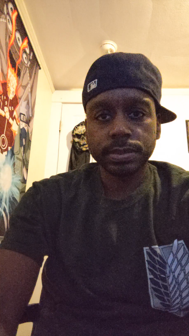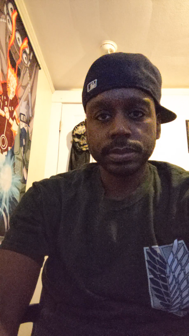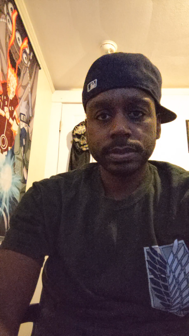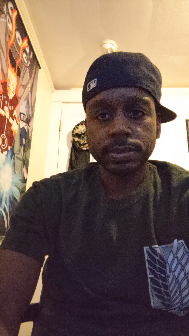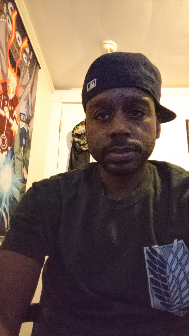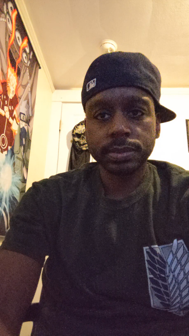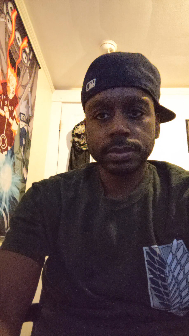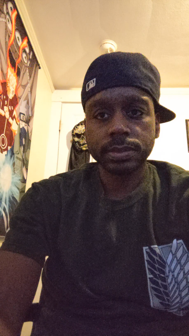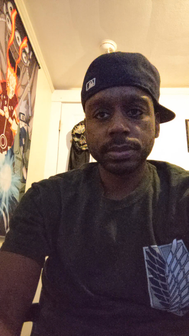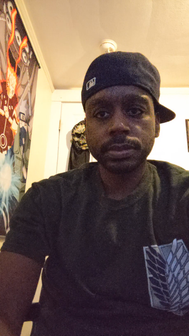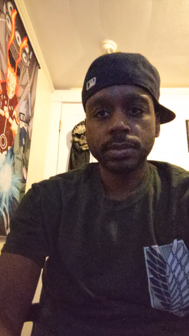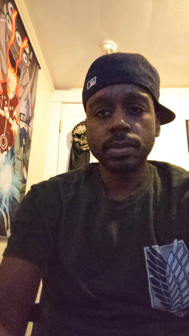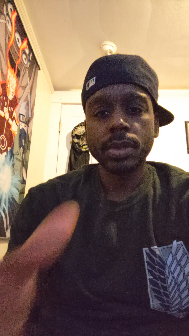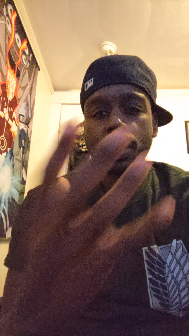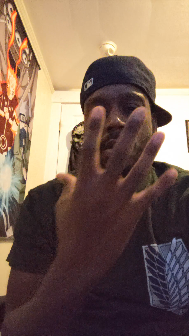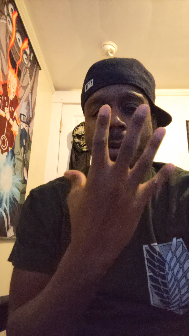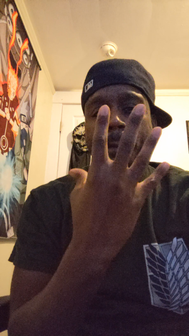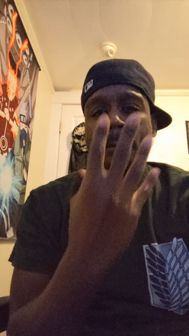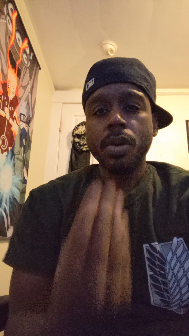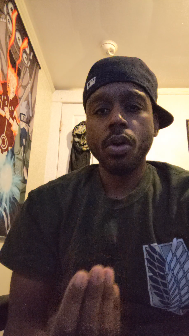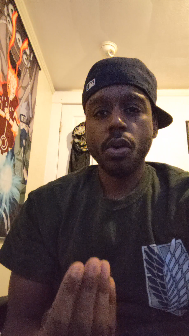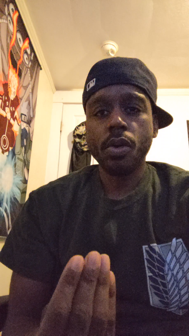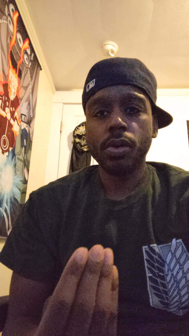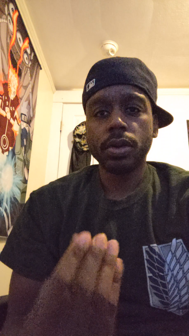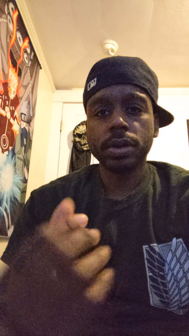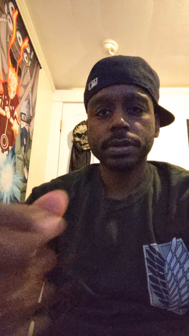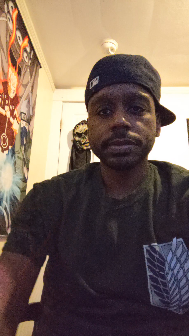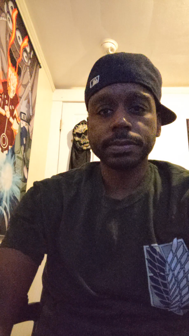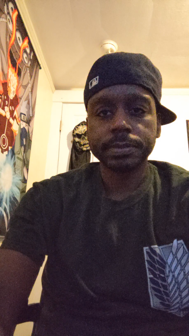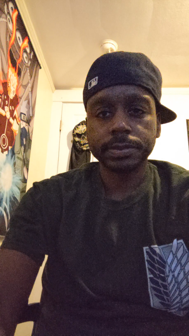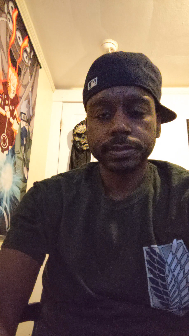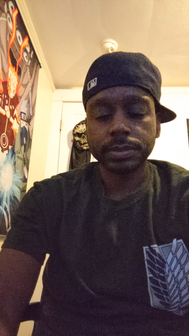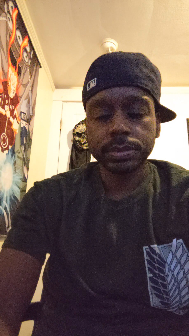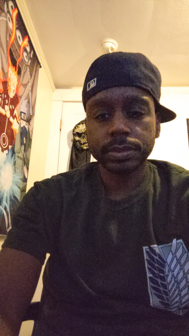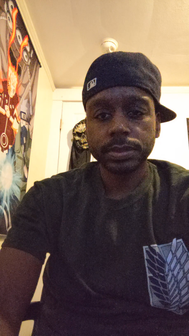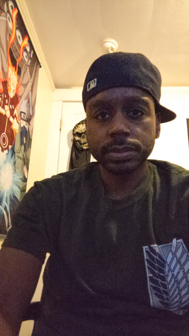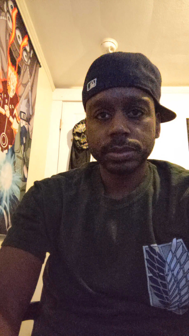poor